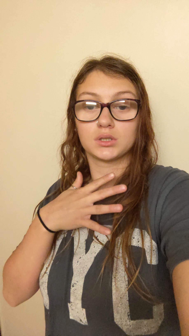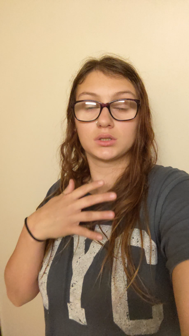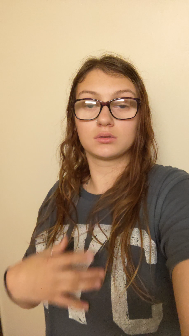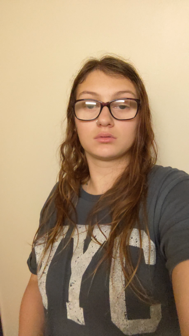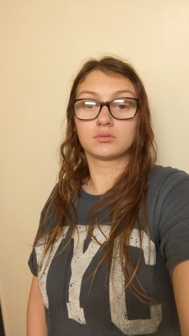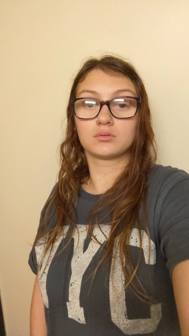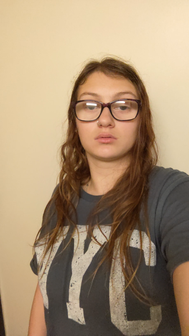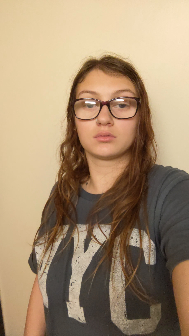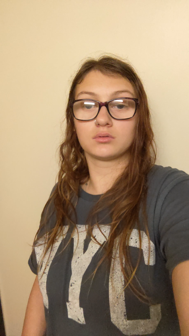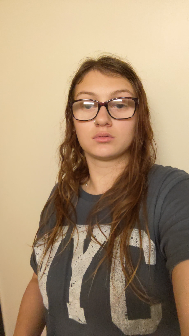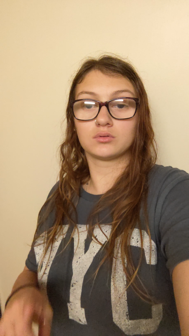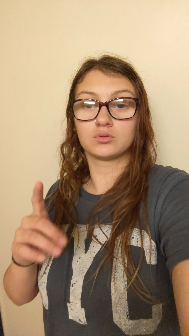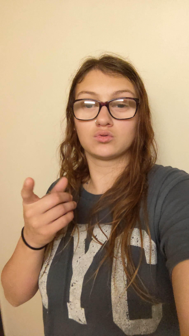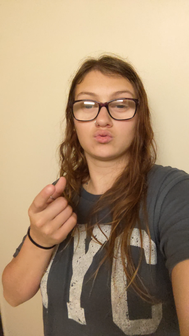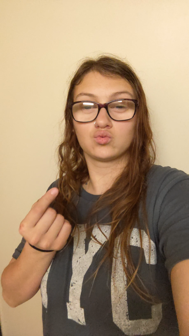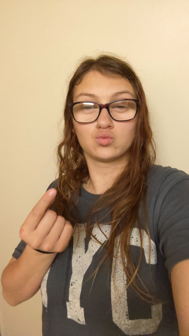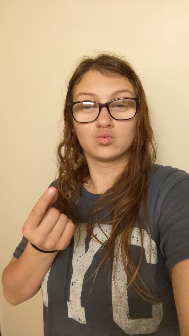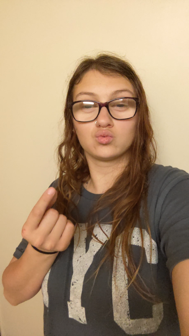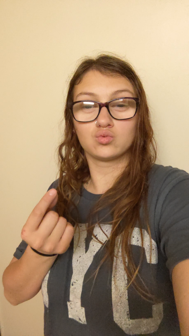do